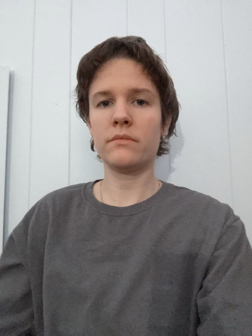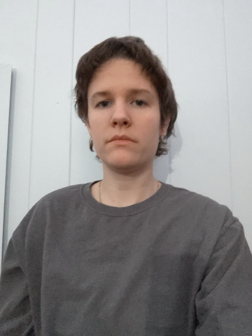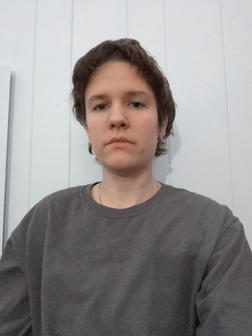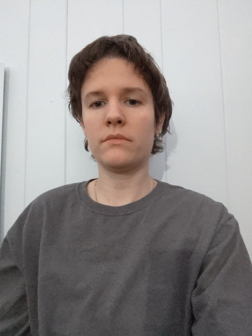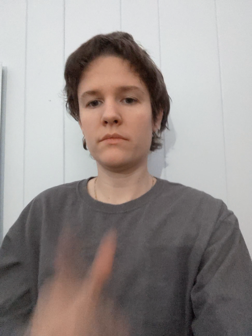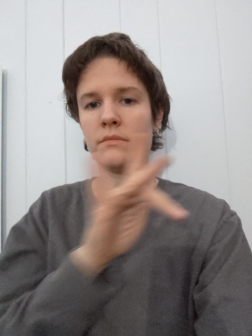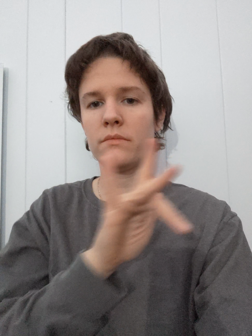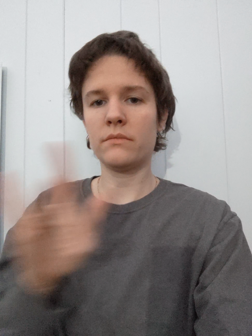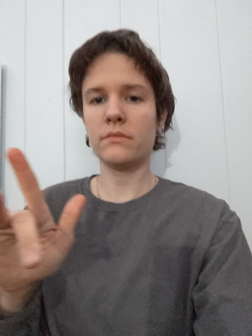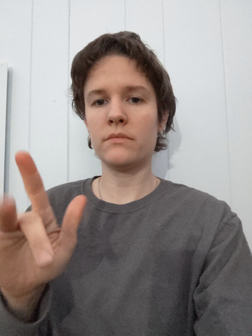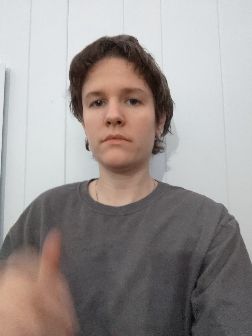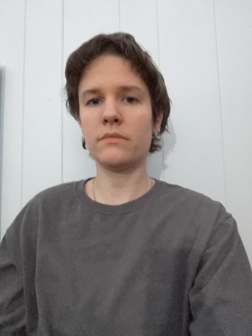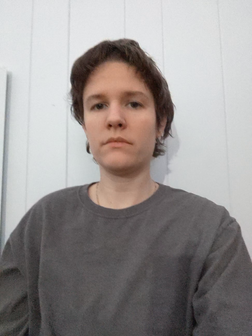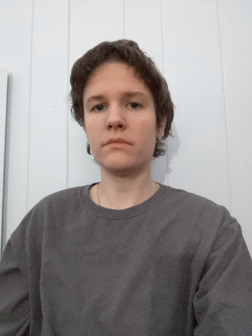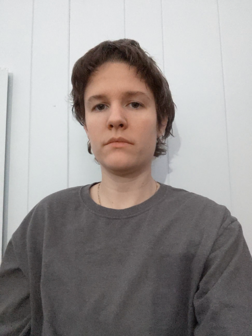empty